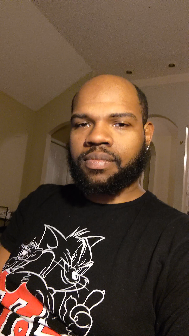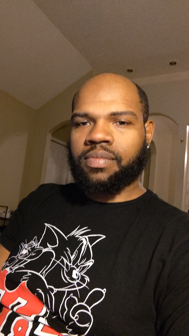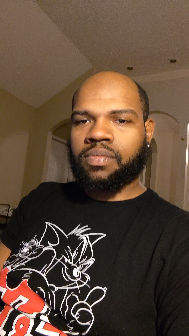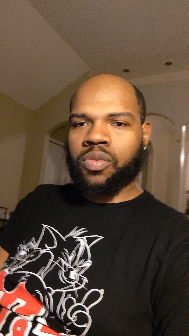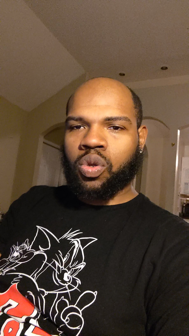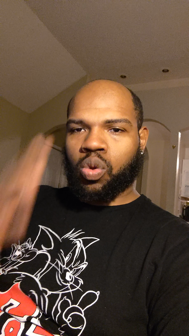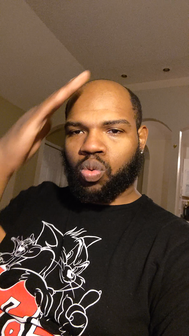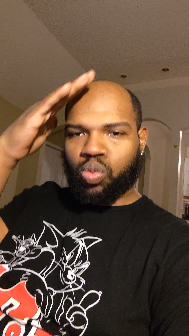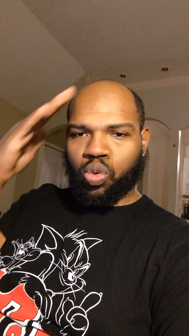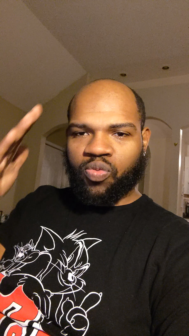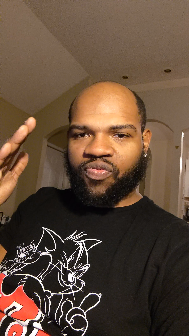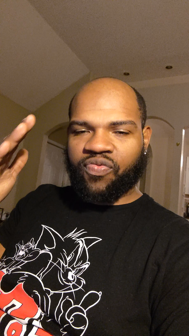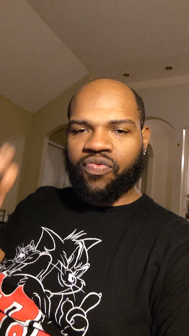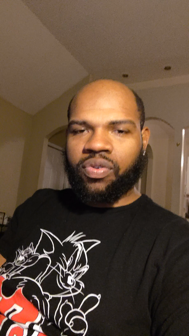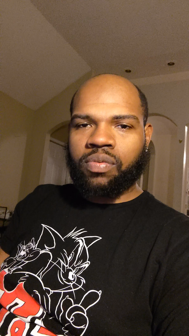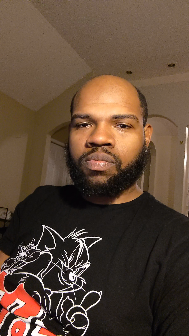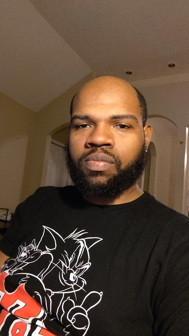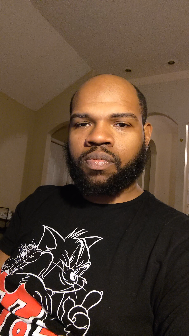roof